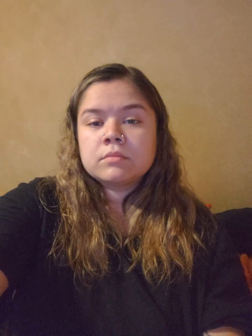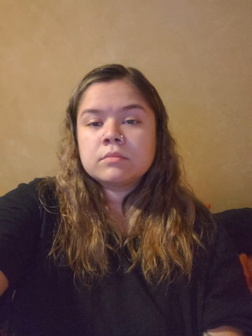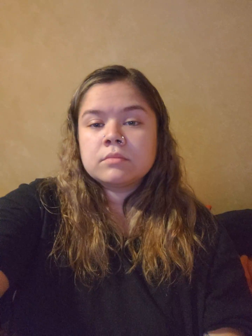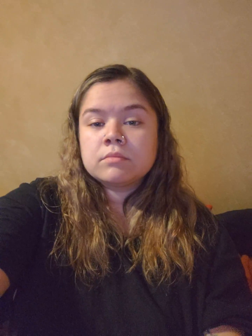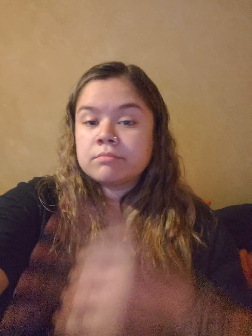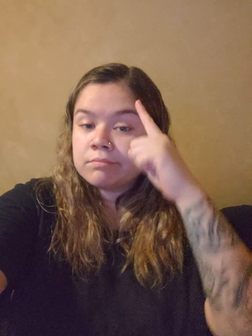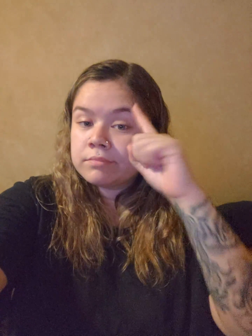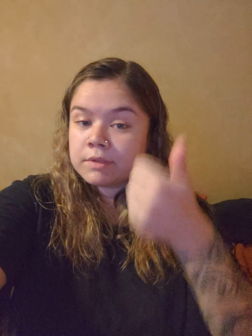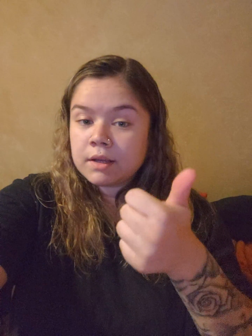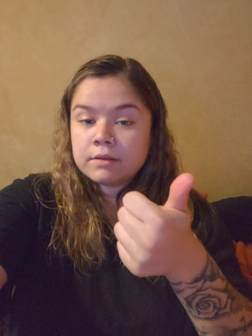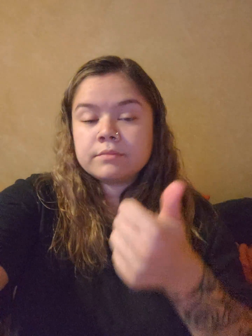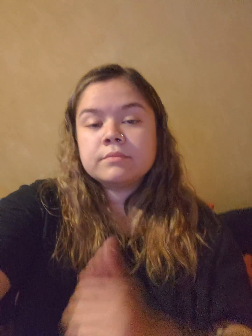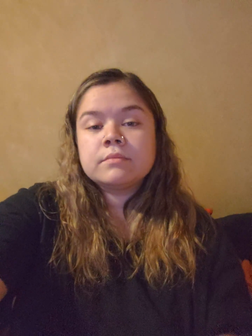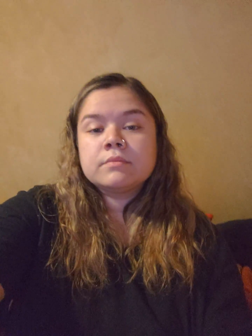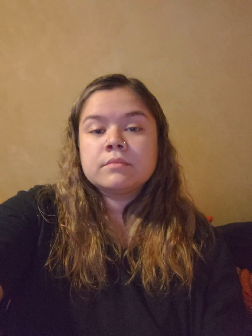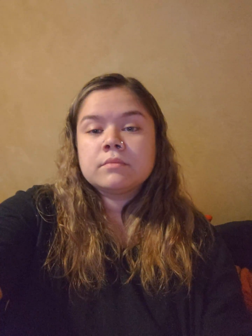dime